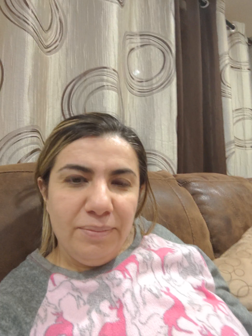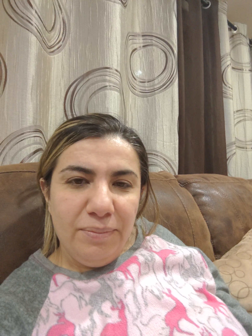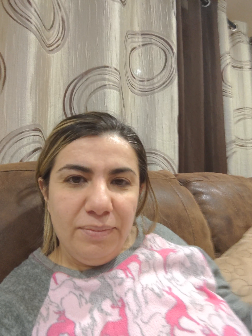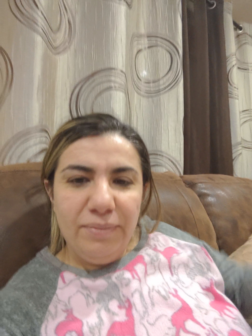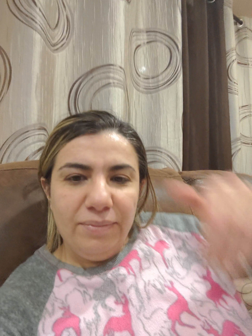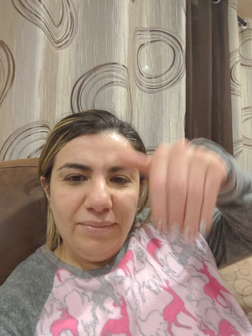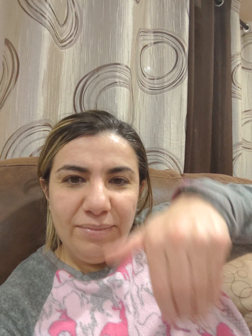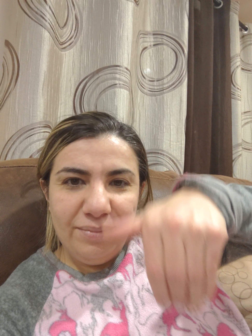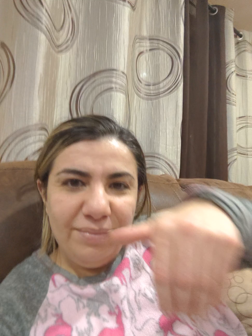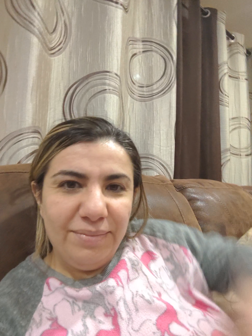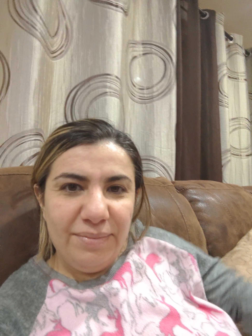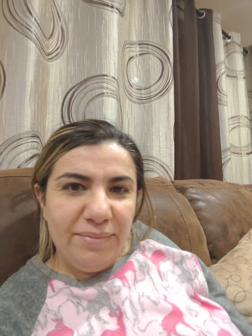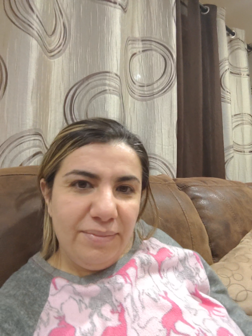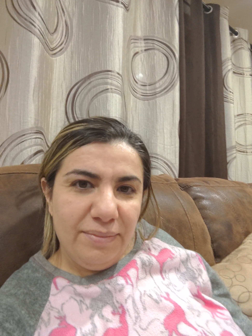night